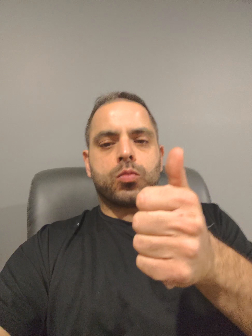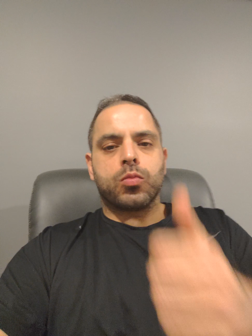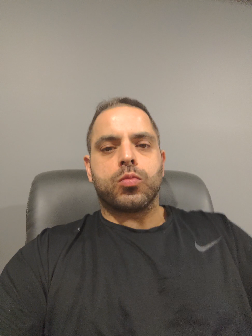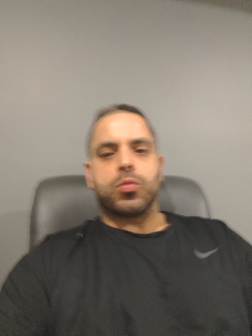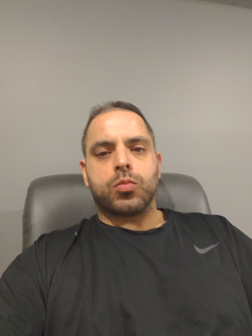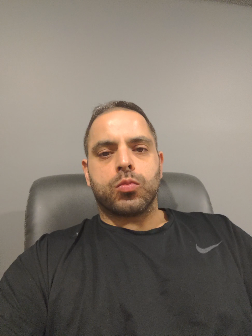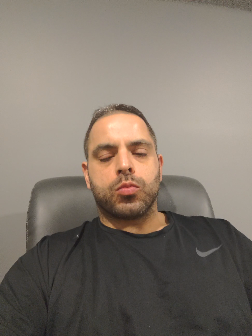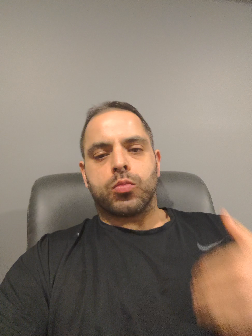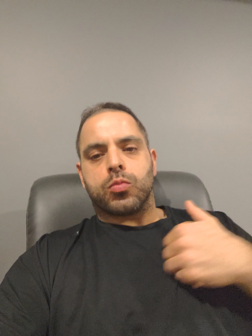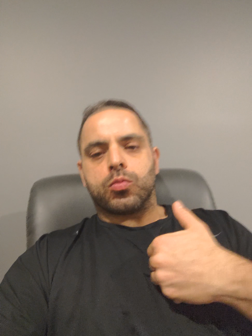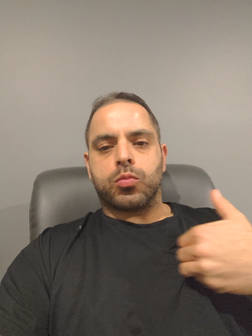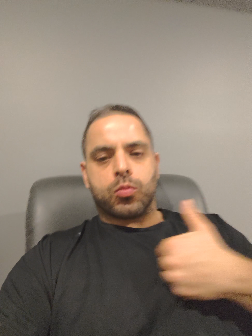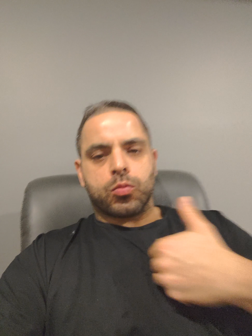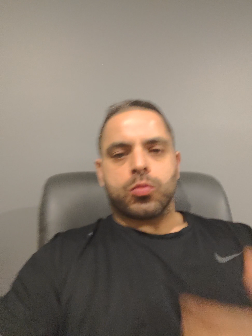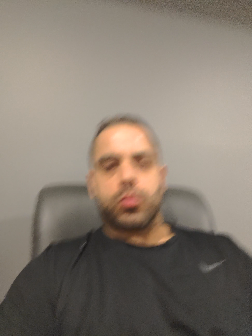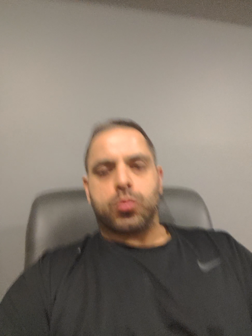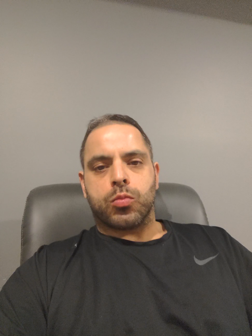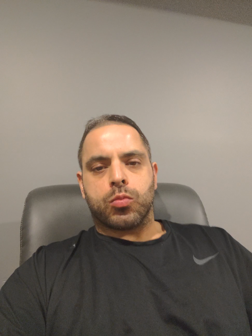animal